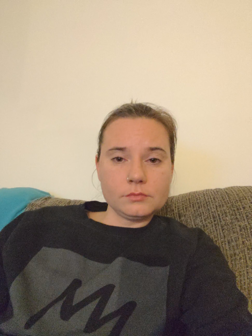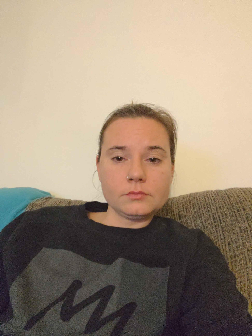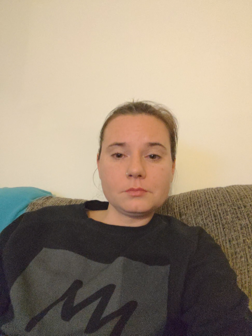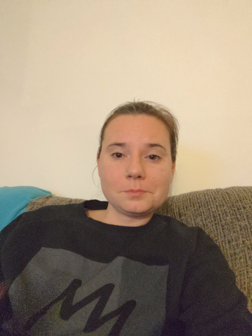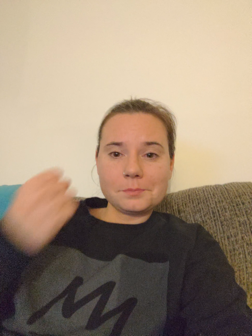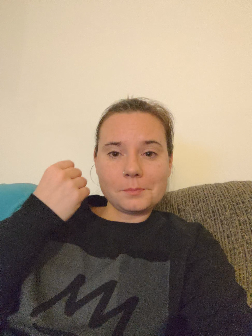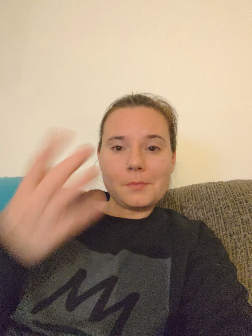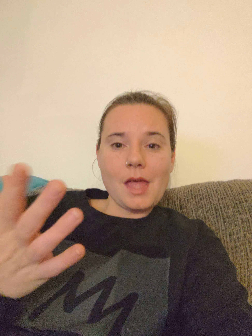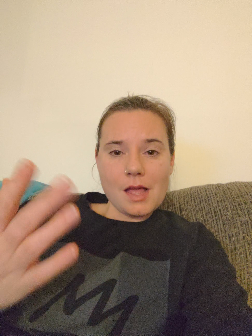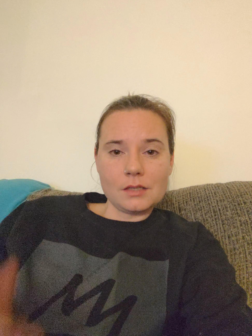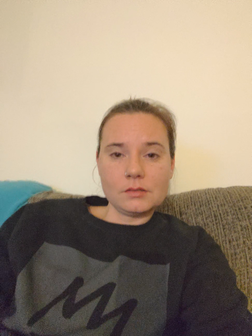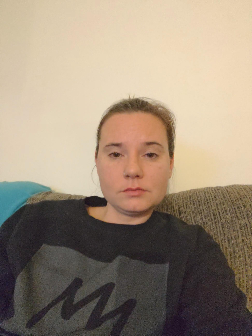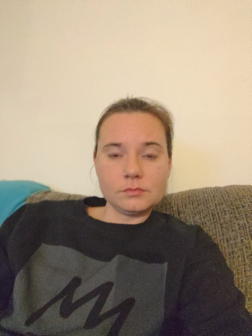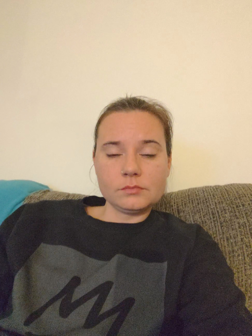many